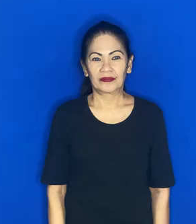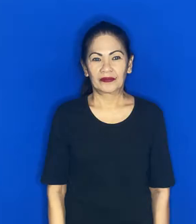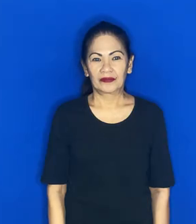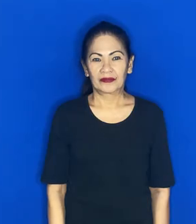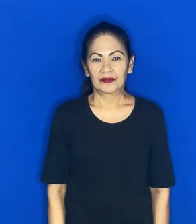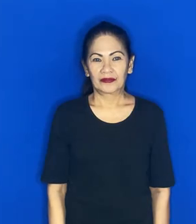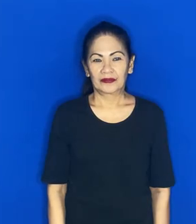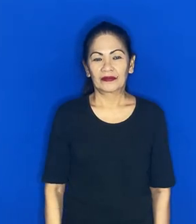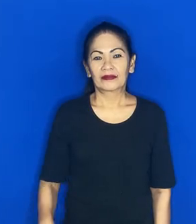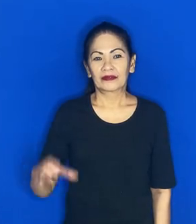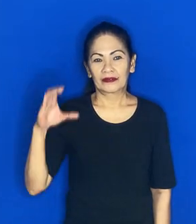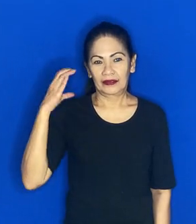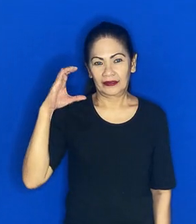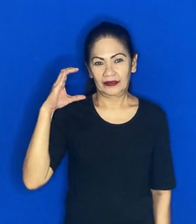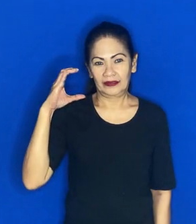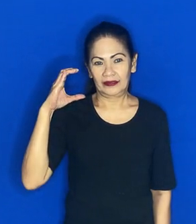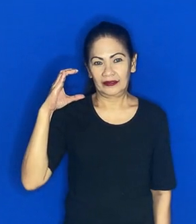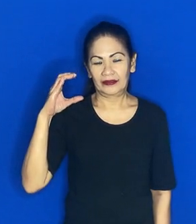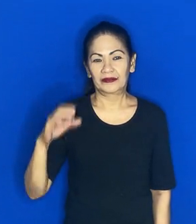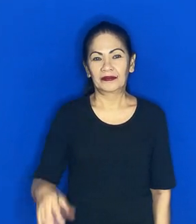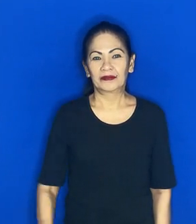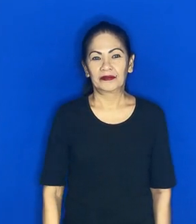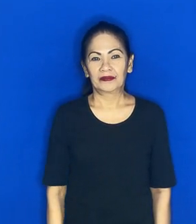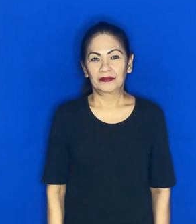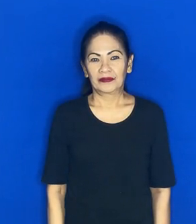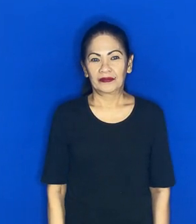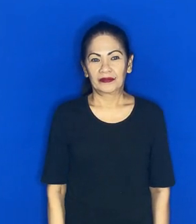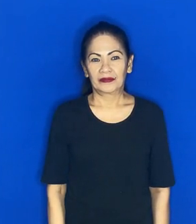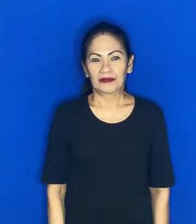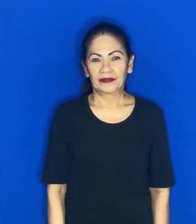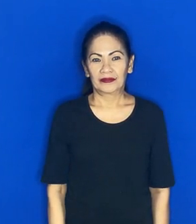cousin